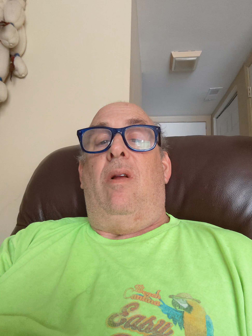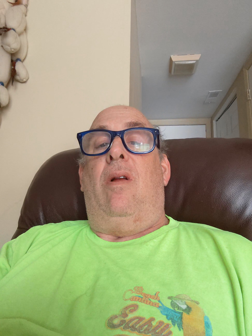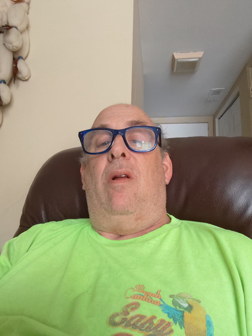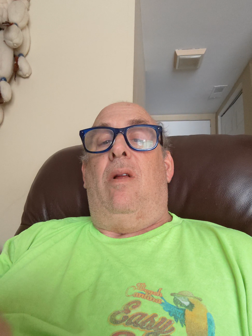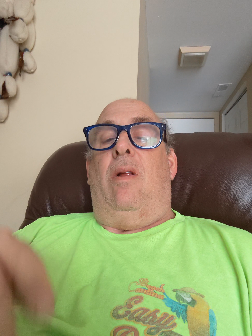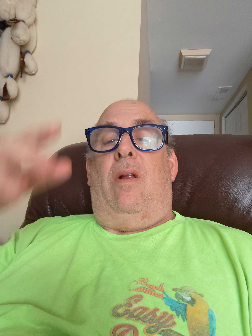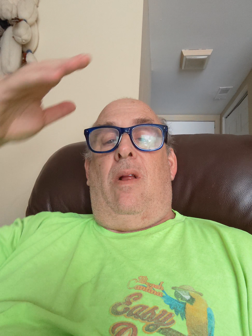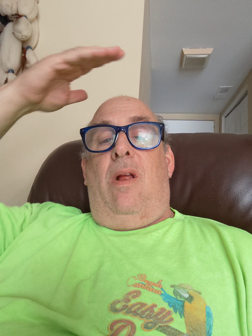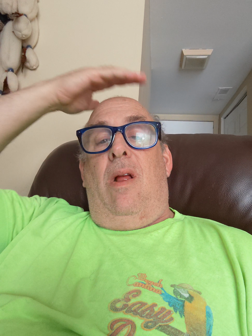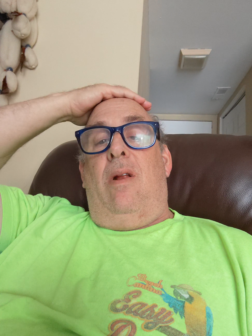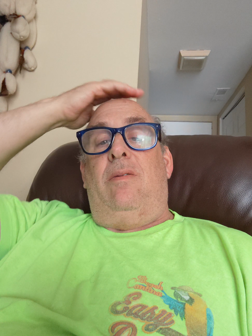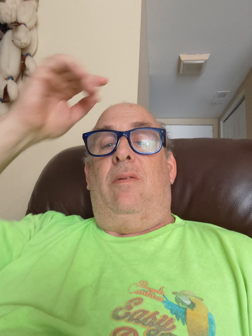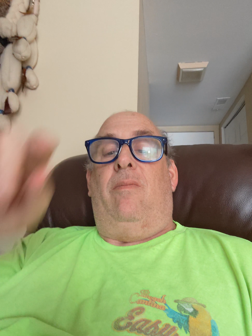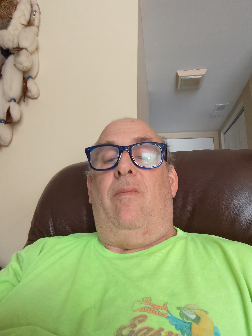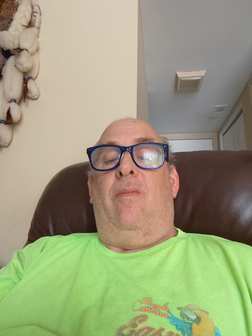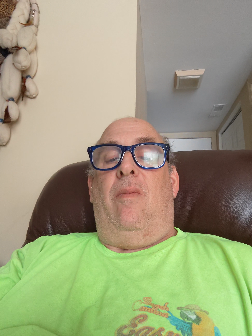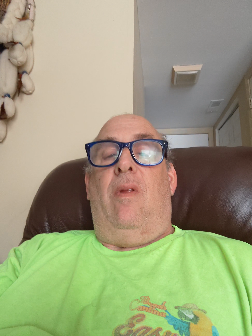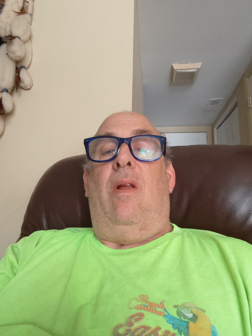hat